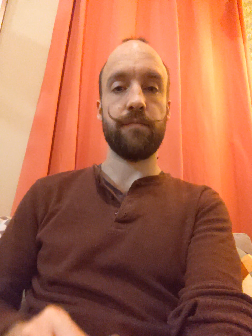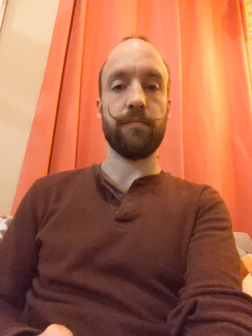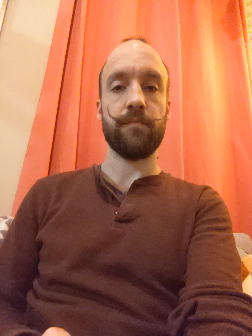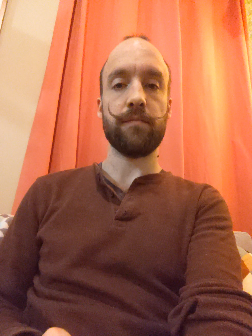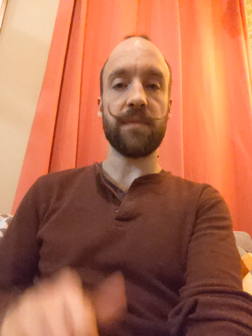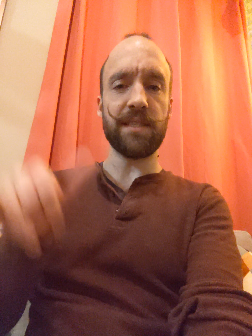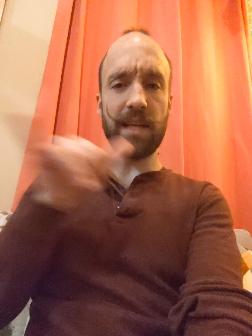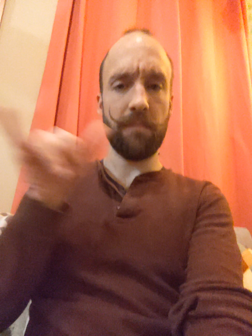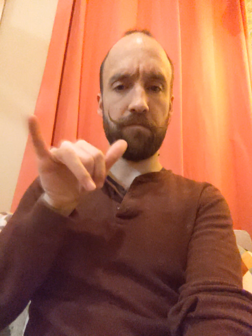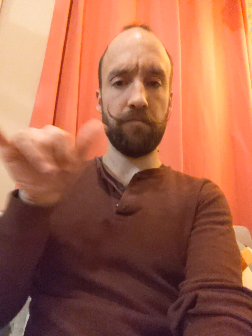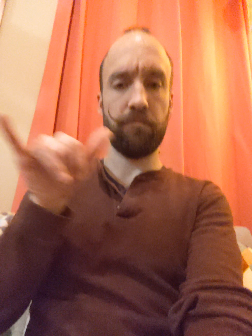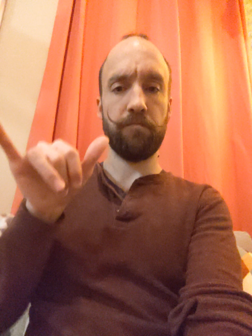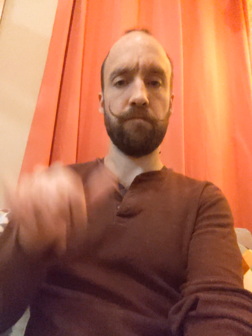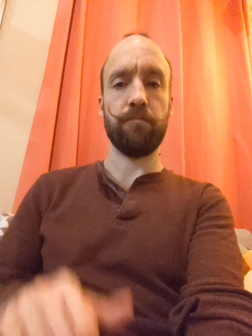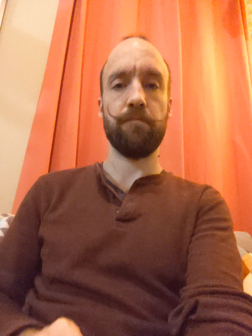same